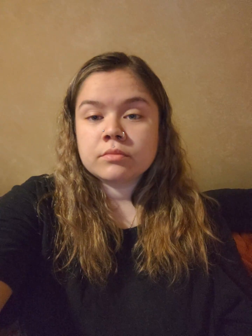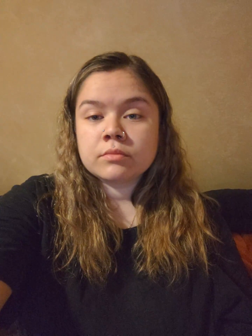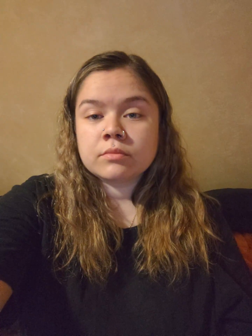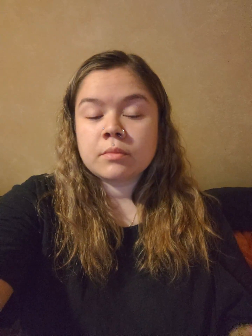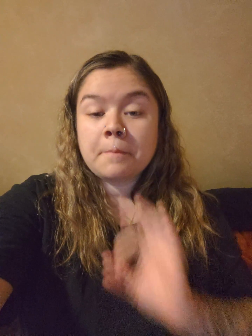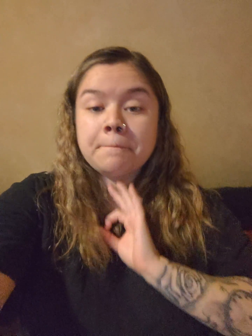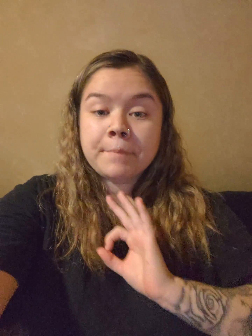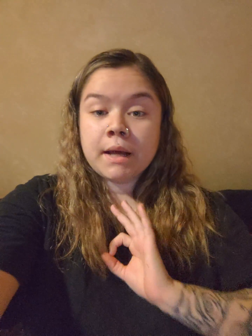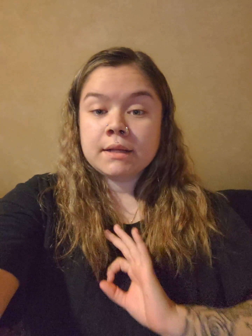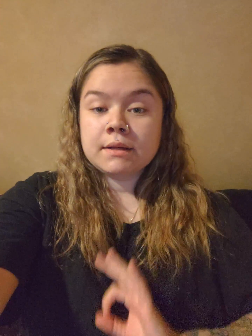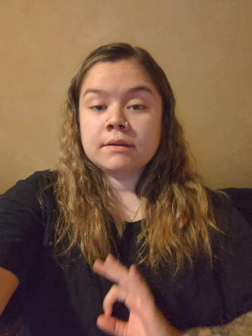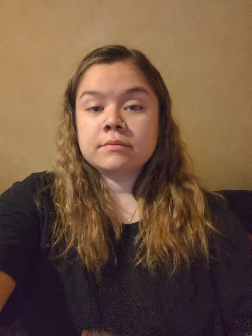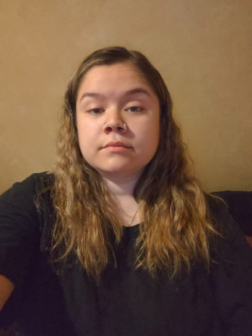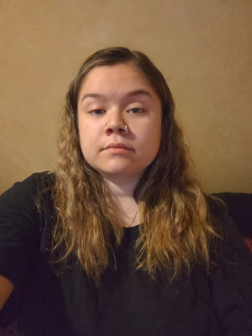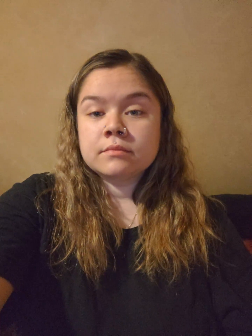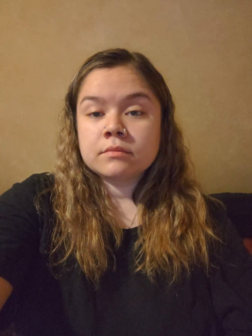button